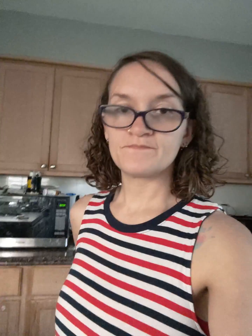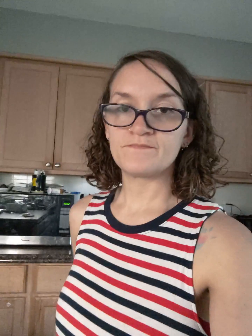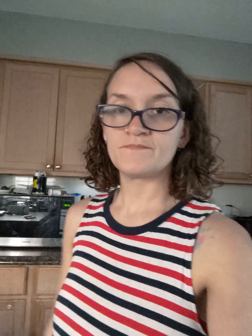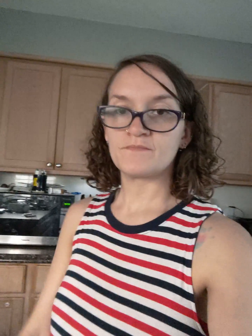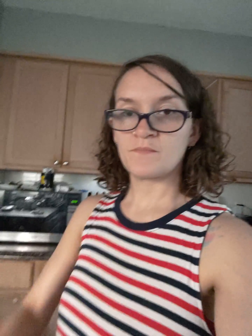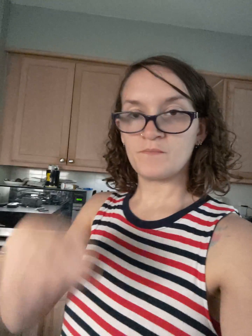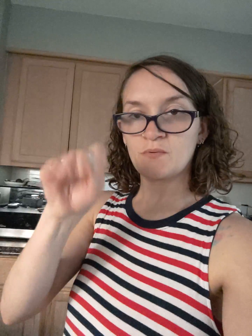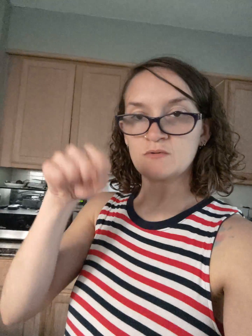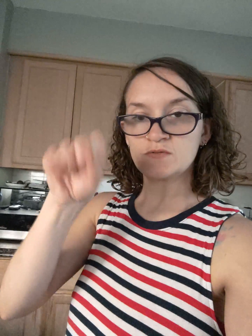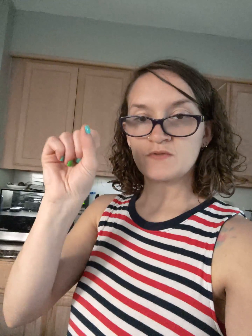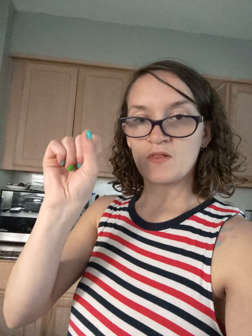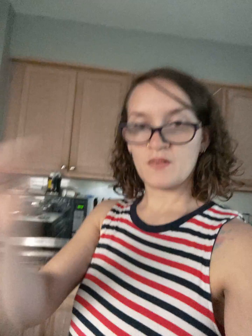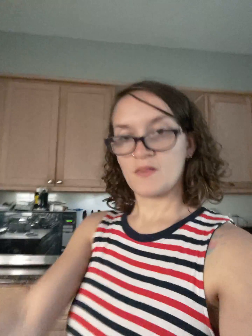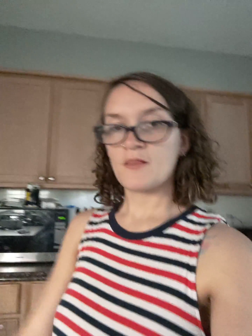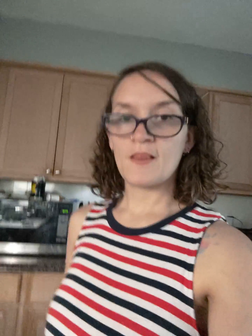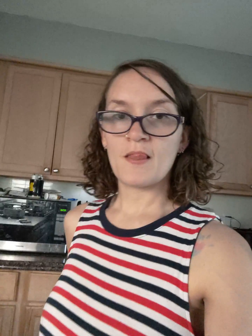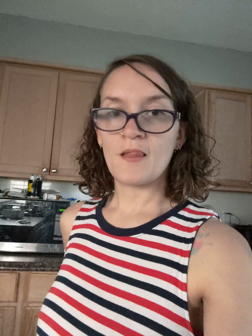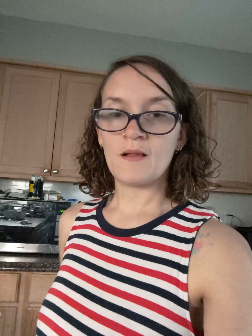motorcycle